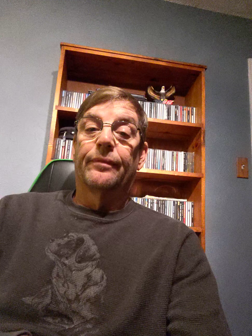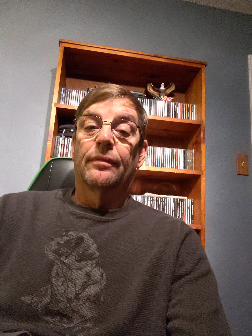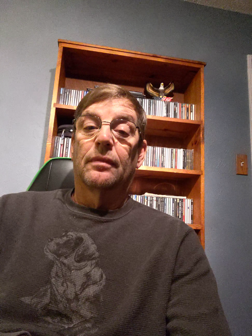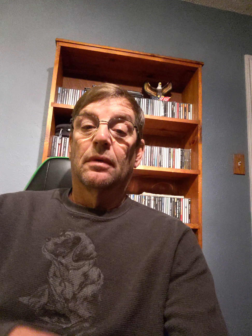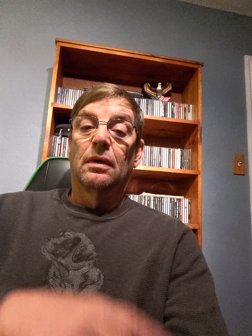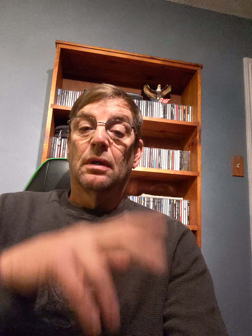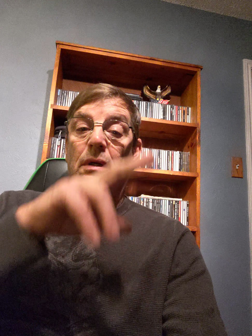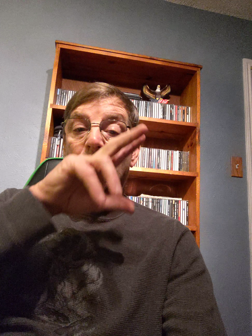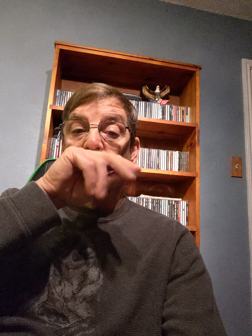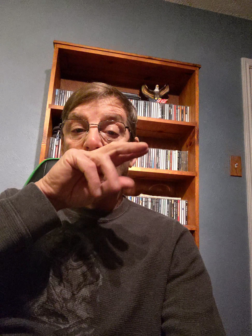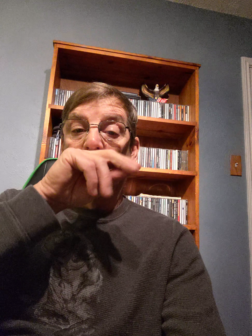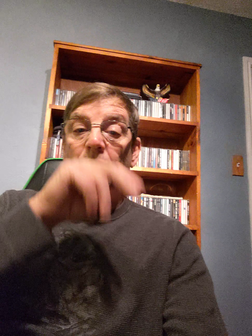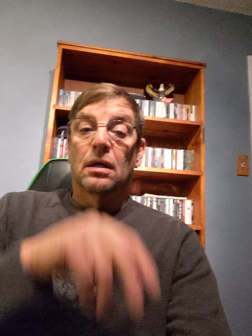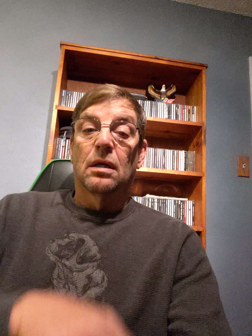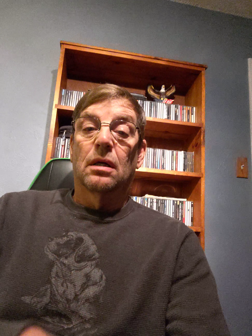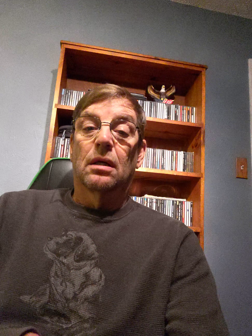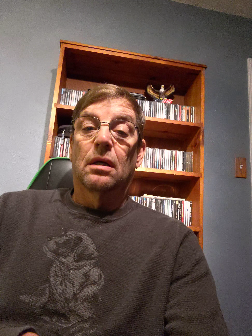duck